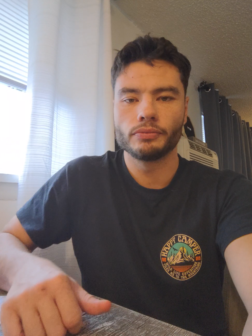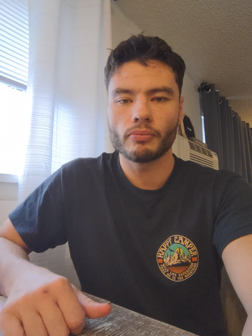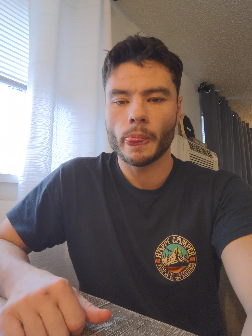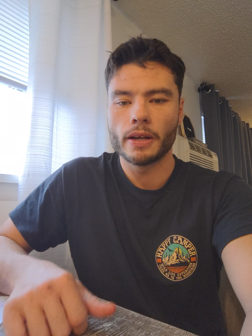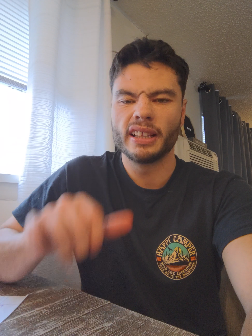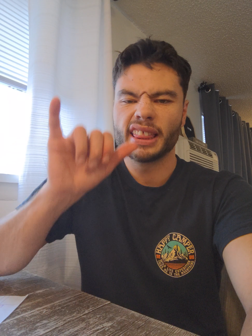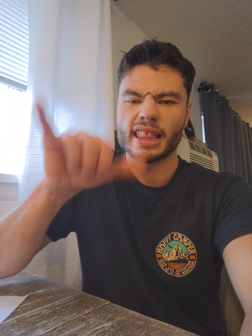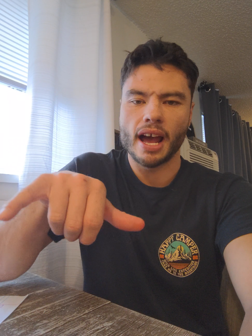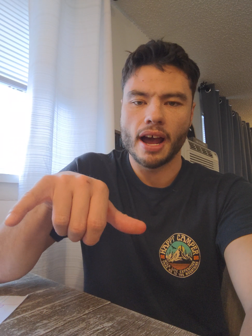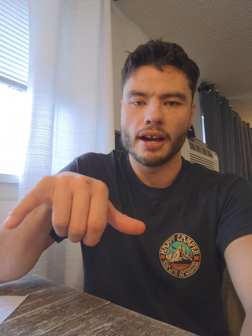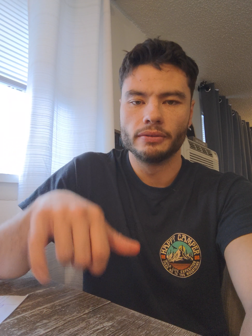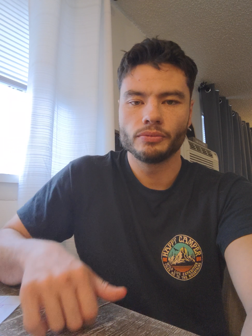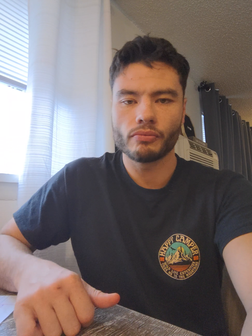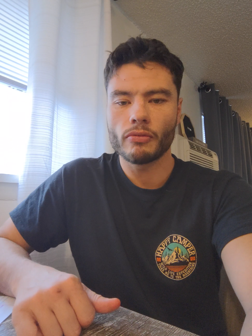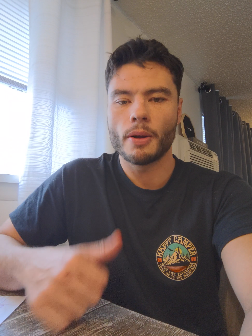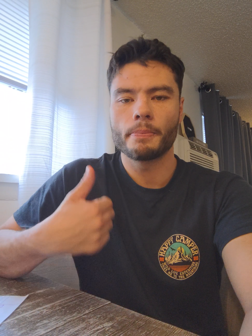that